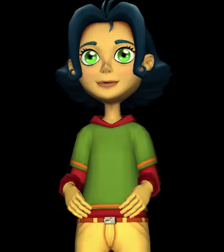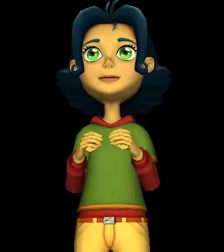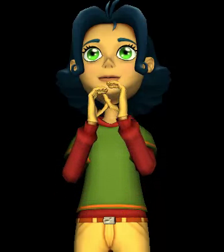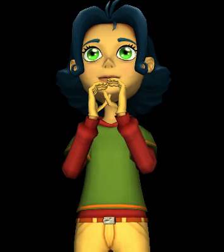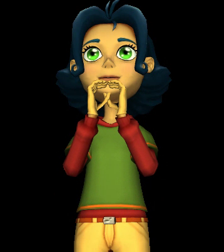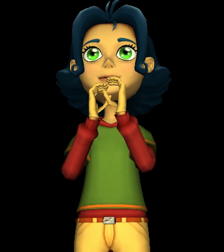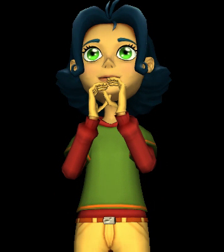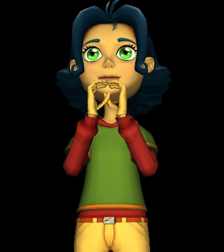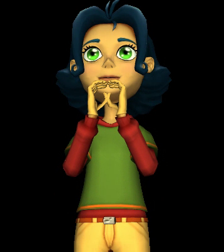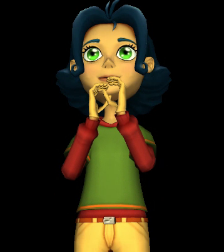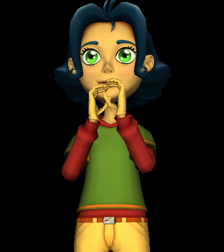تواصل